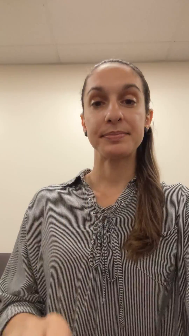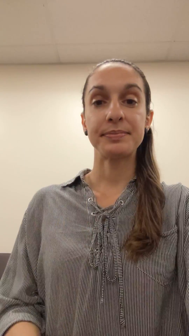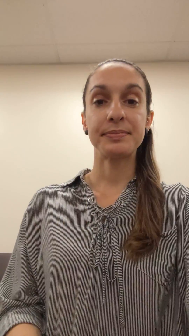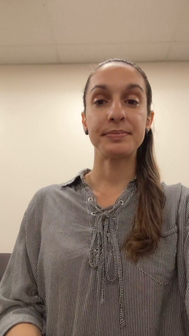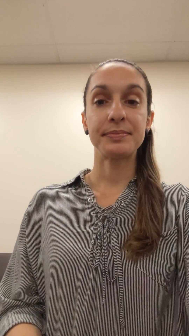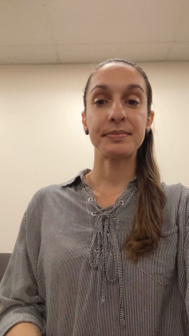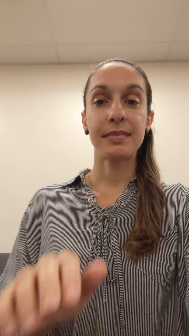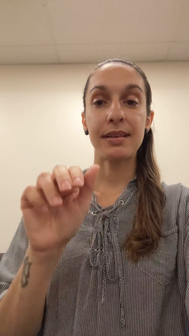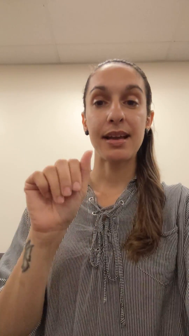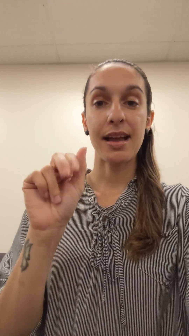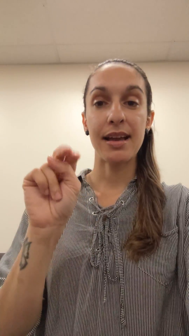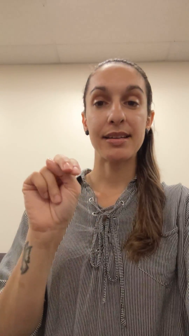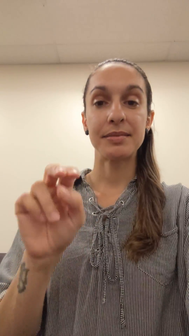an